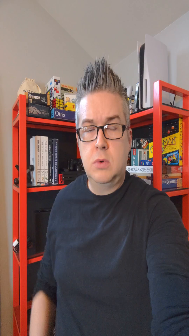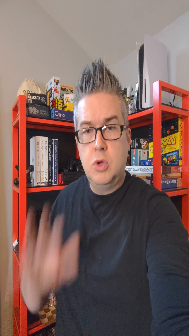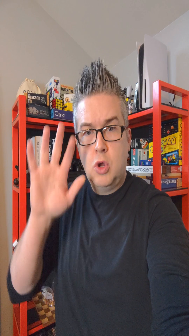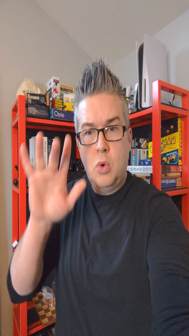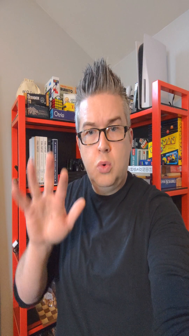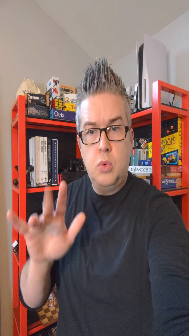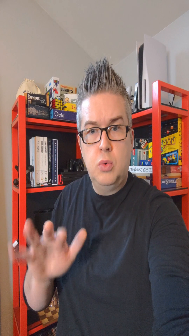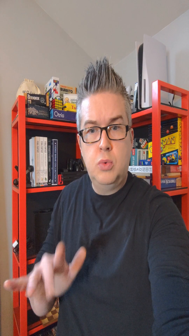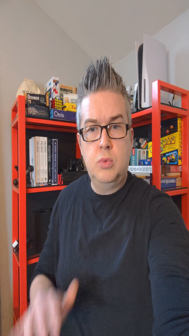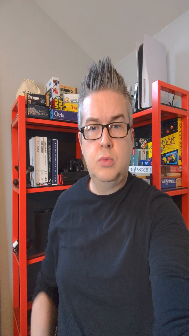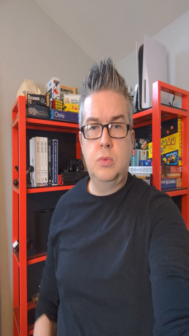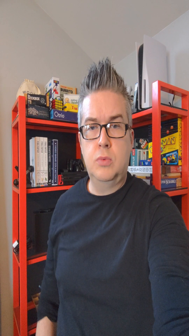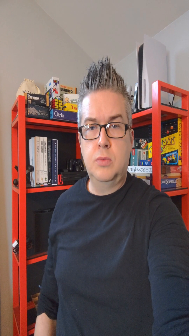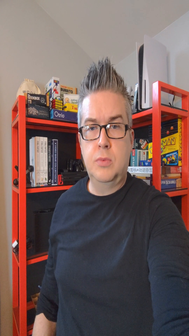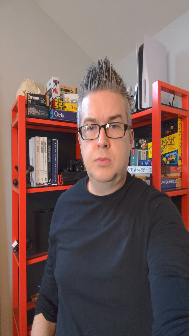snow